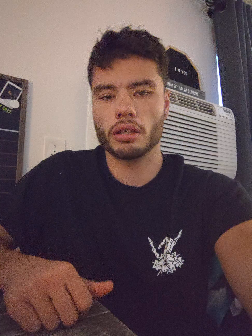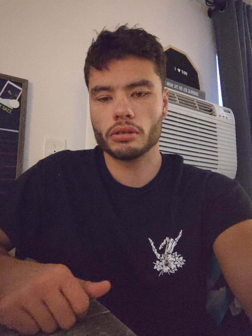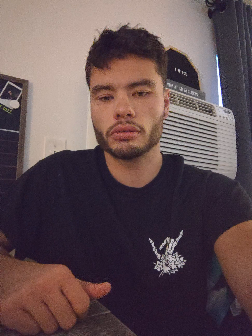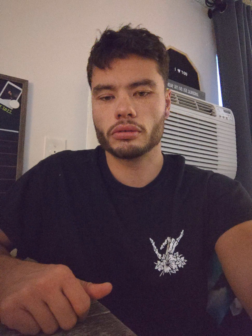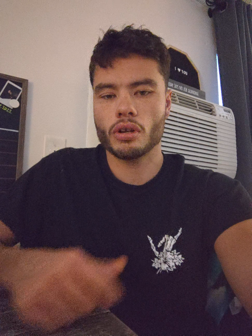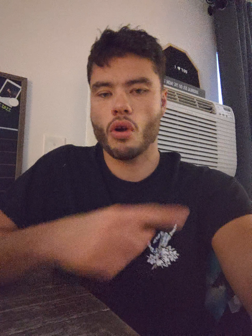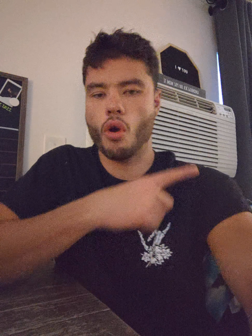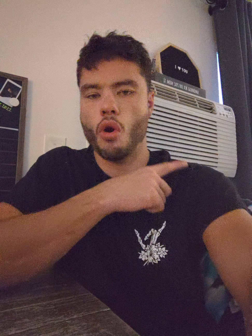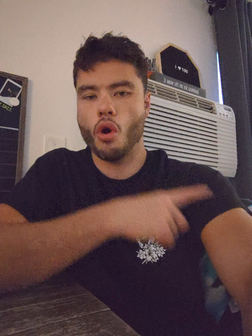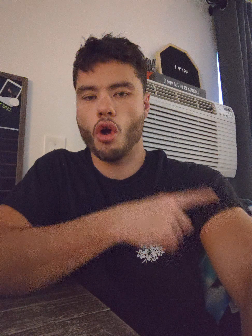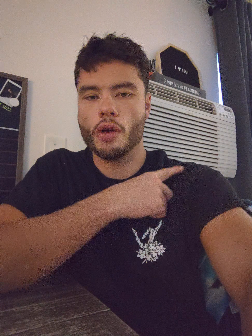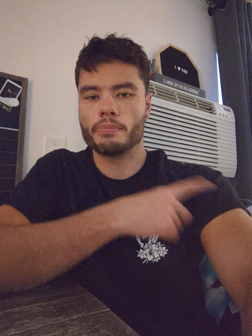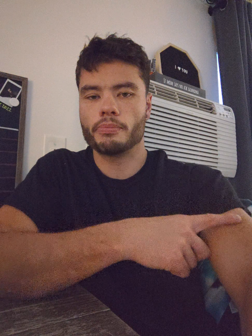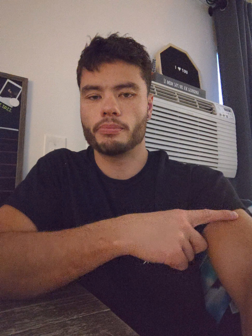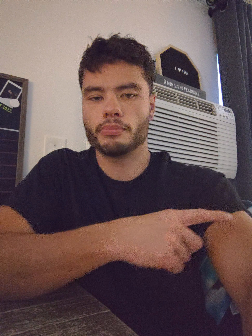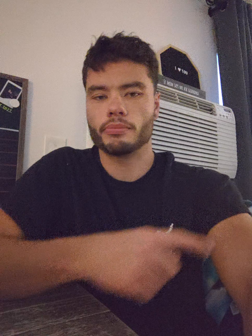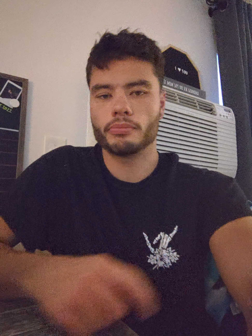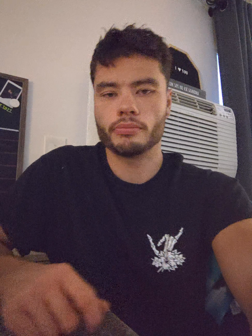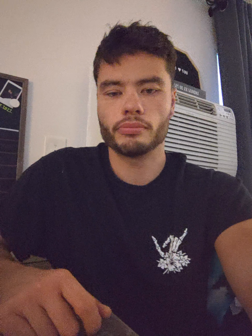arm